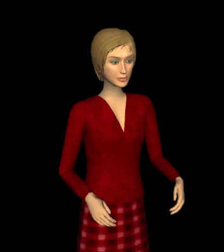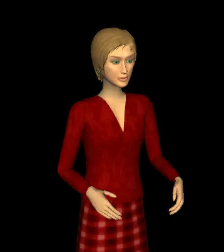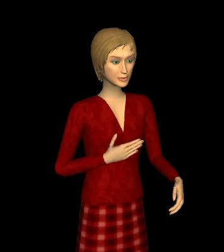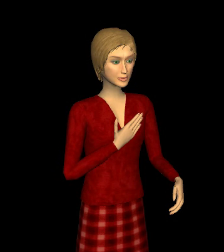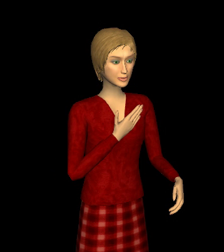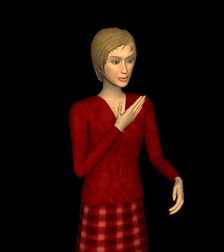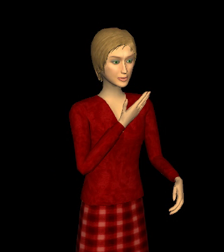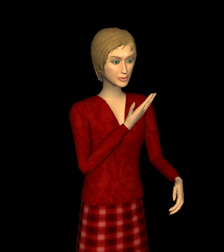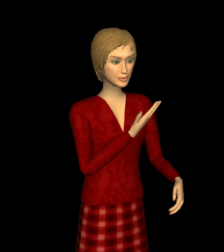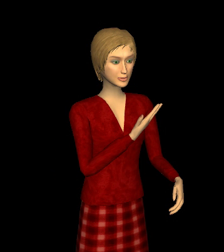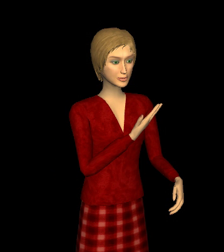يحب